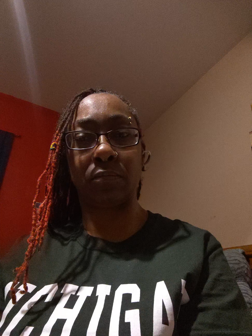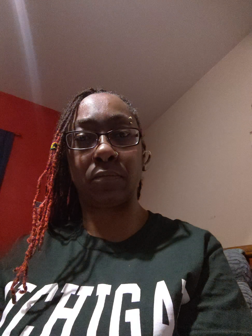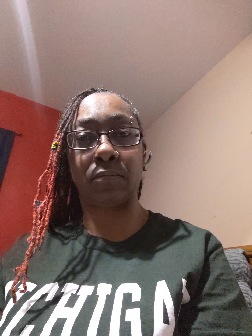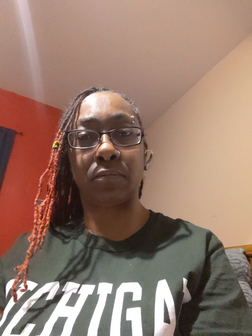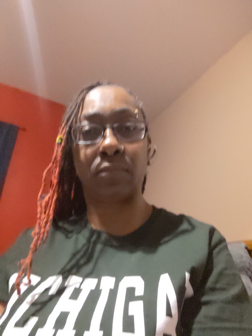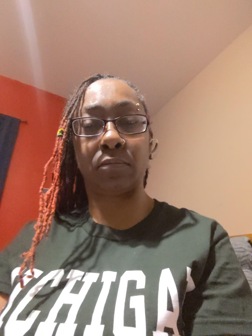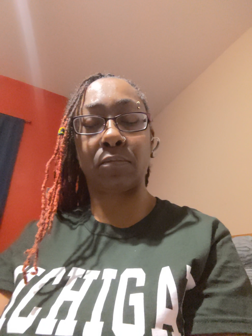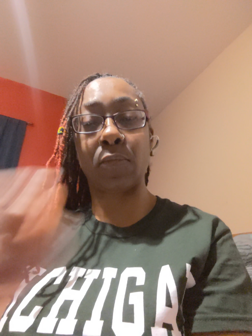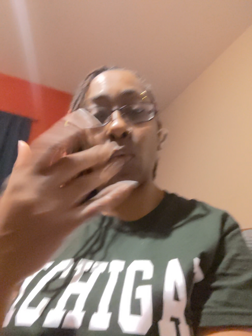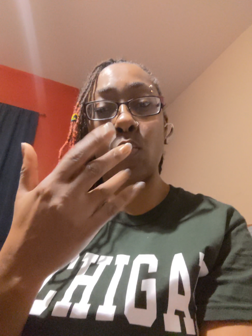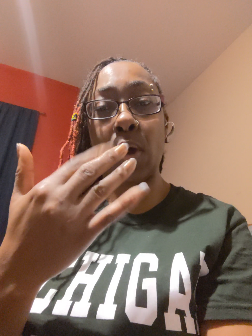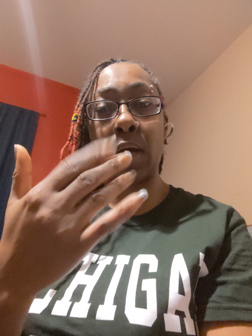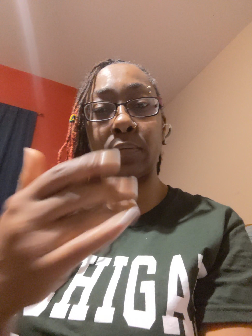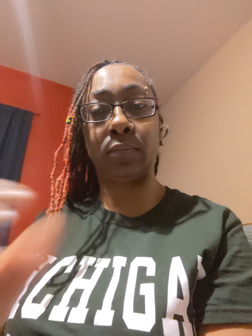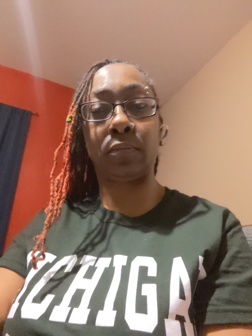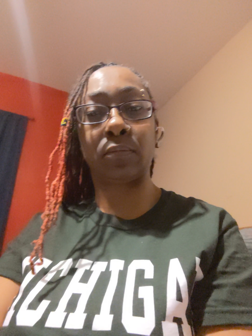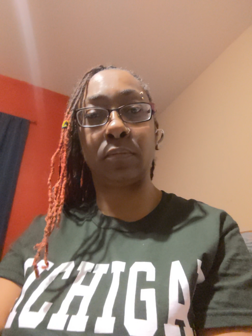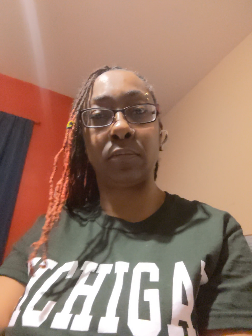wait